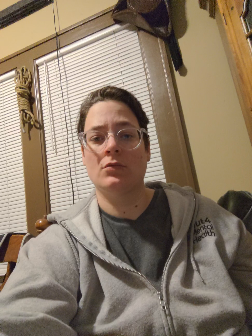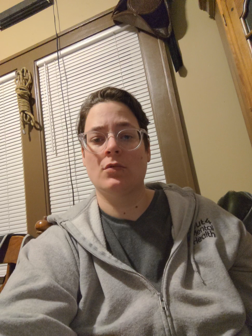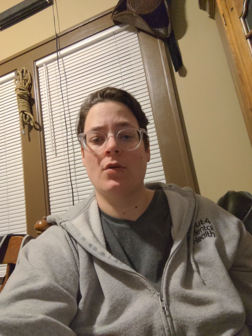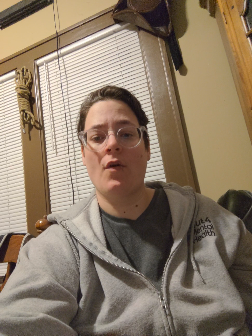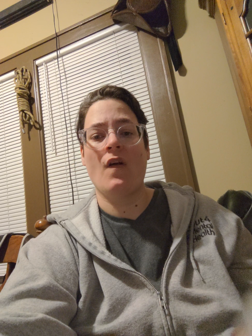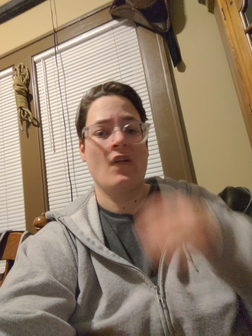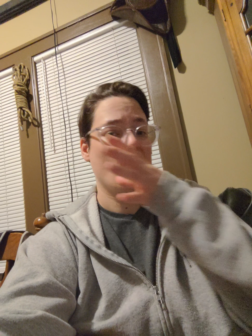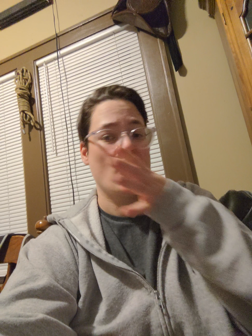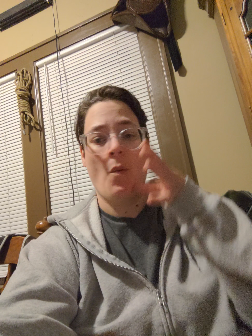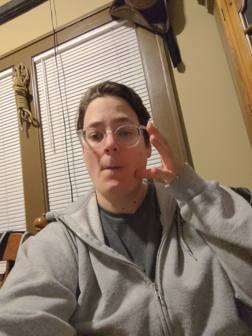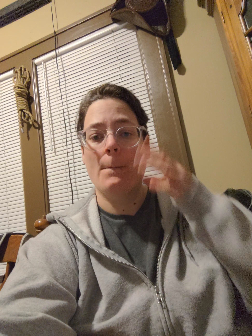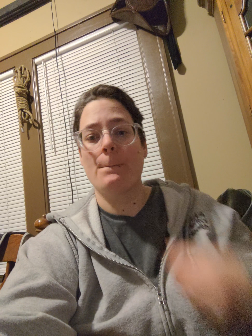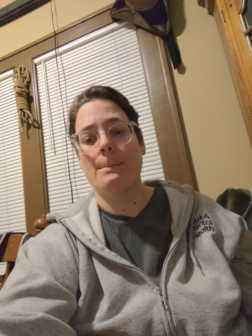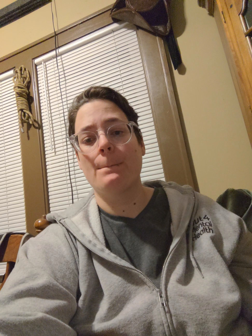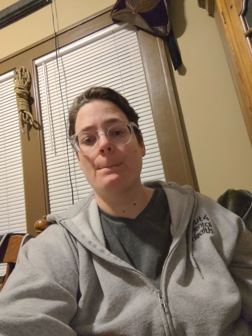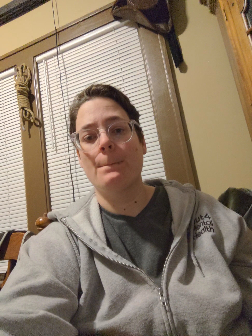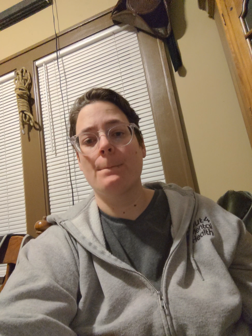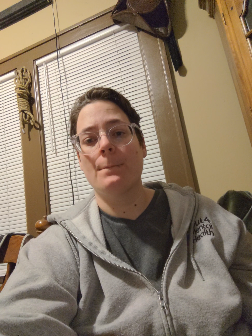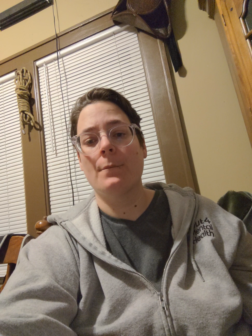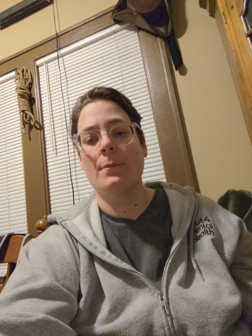farm